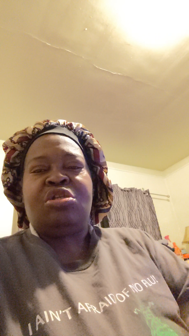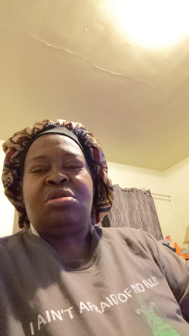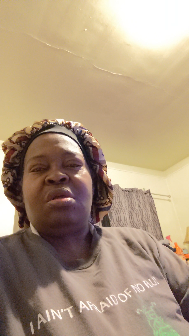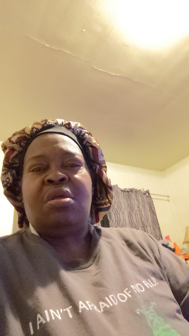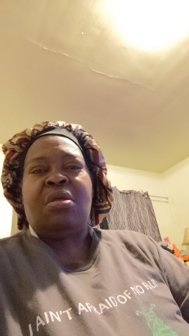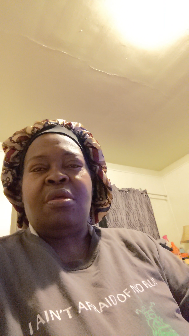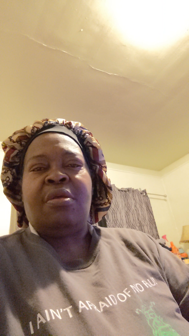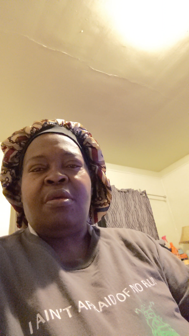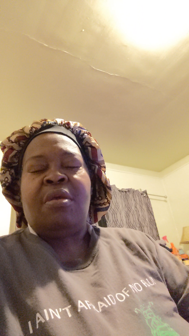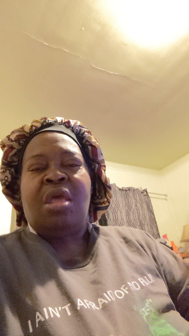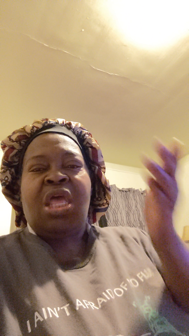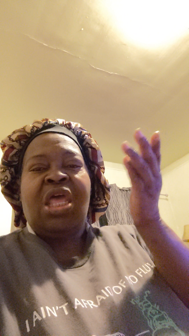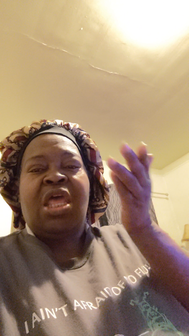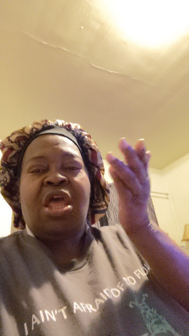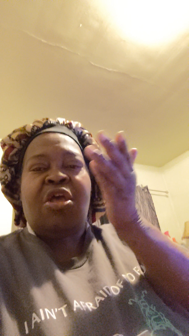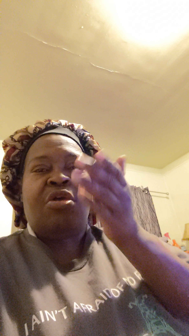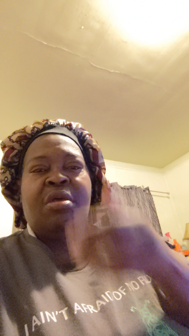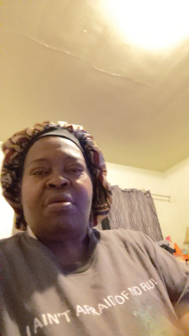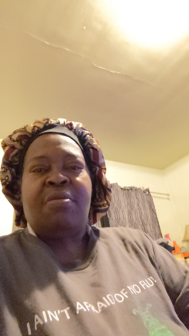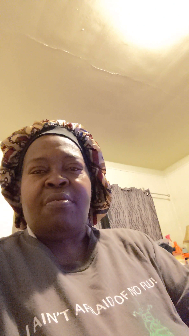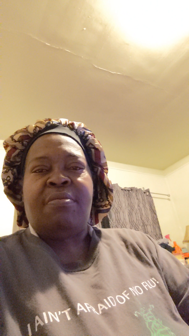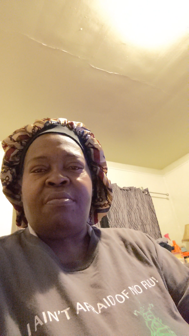carry